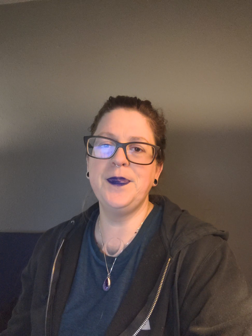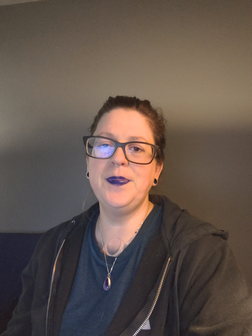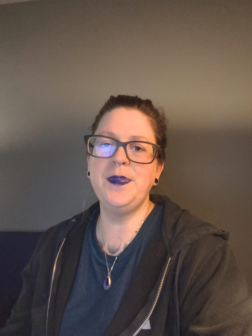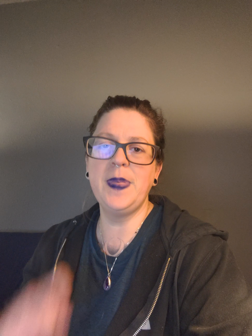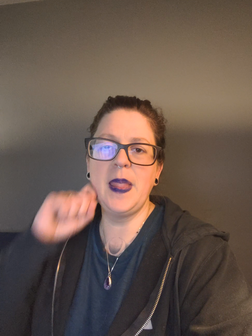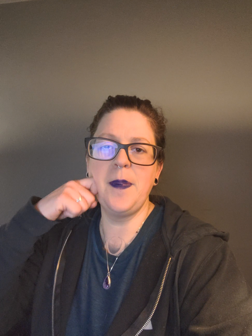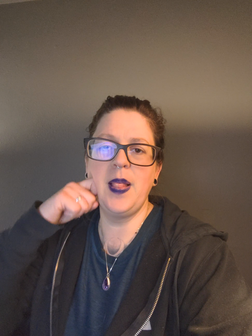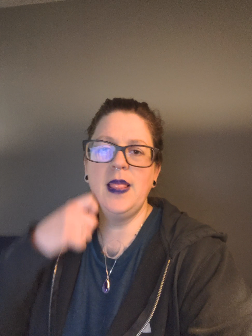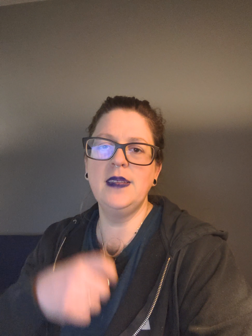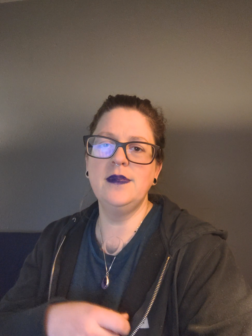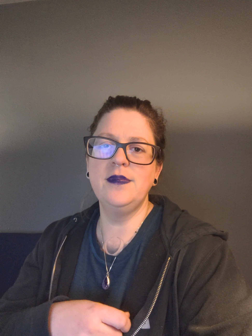apple